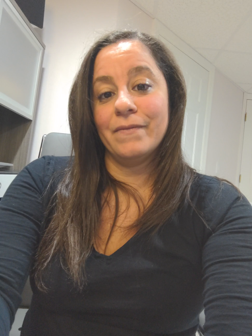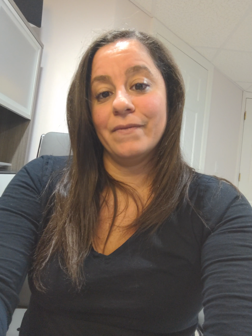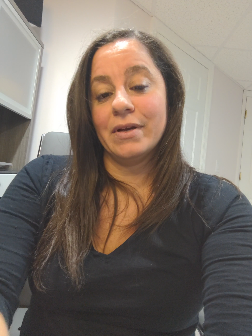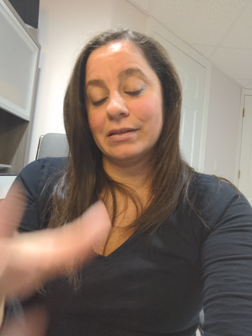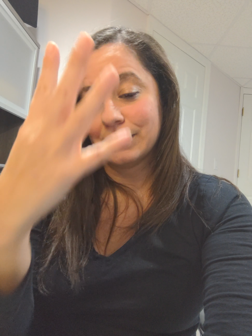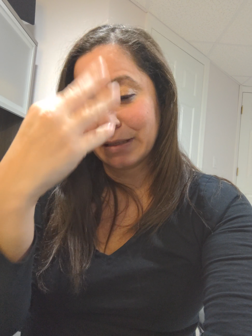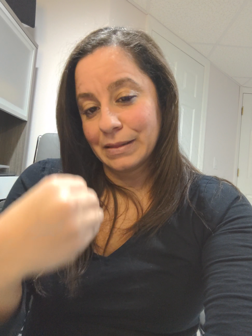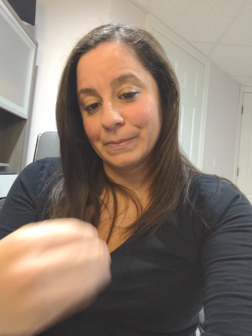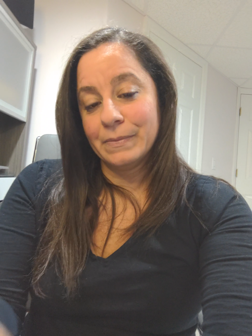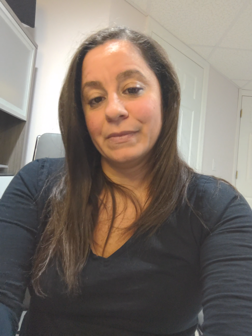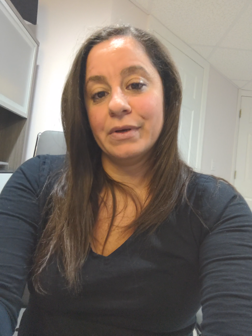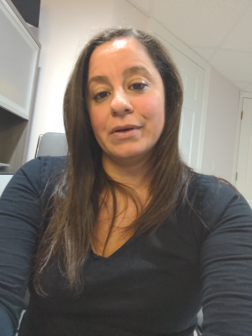sleep